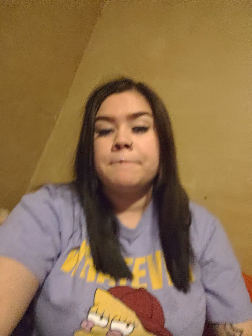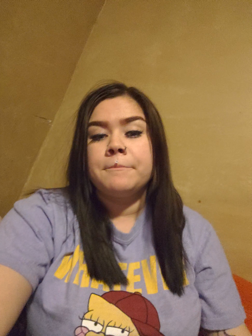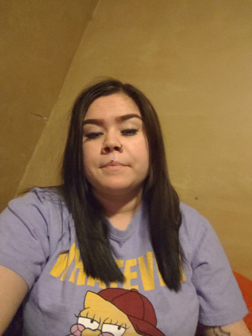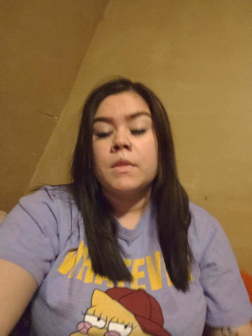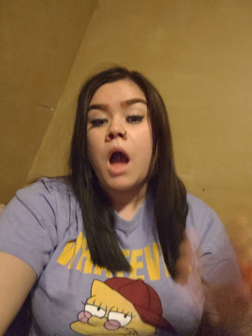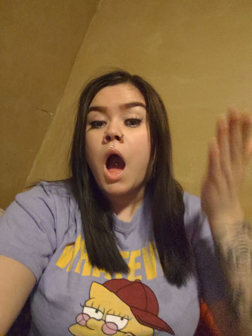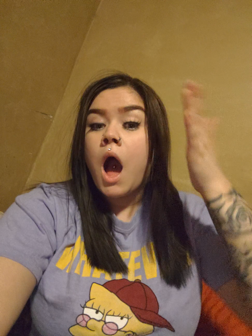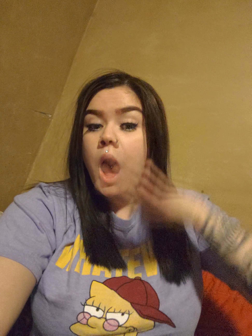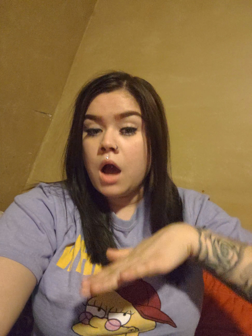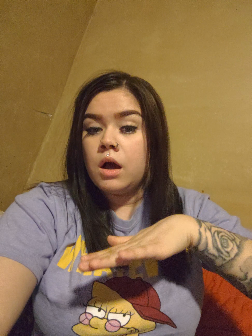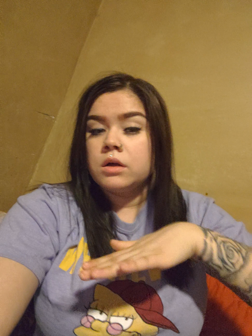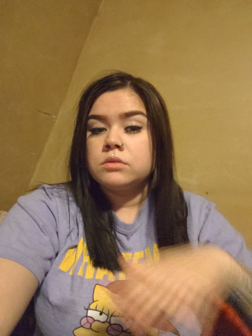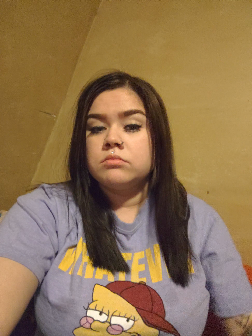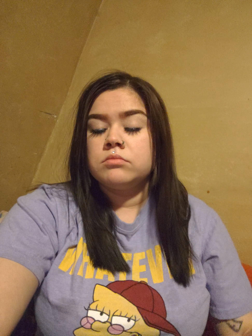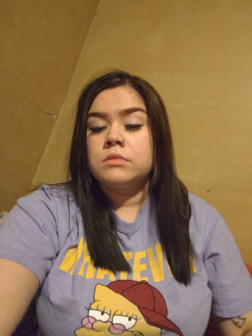on